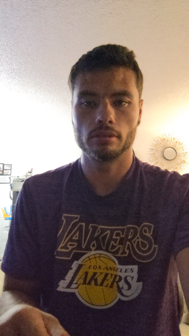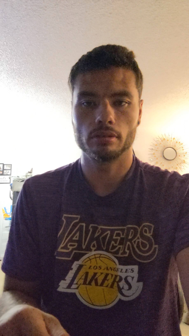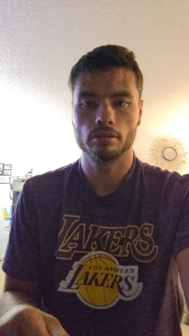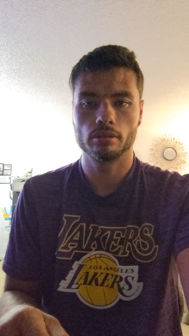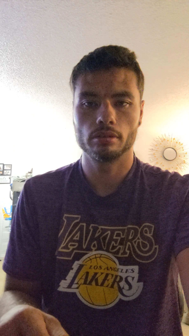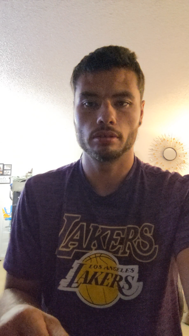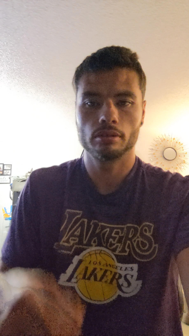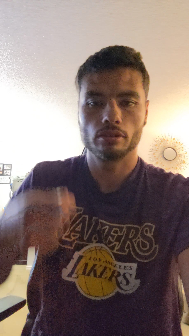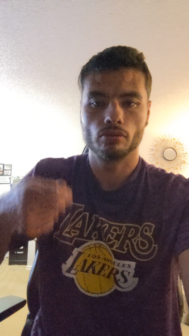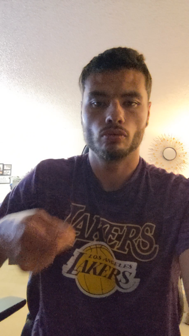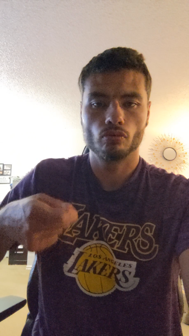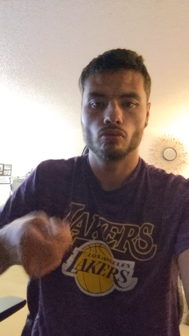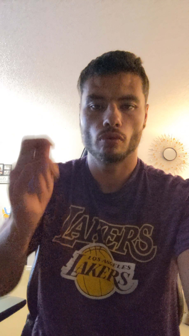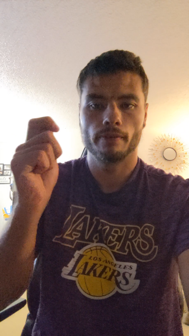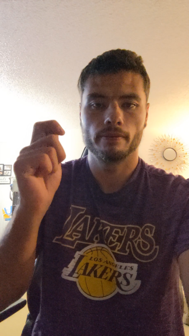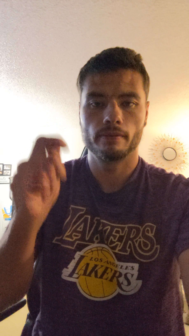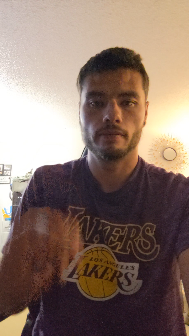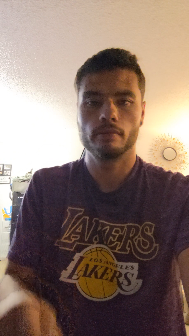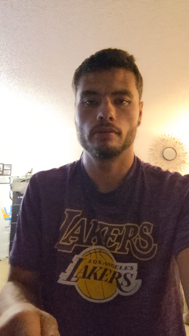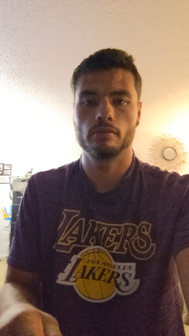shovel